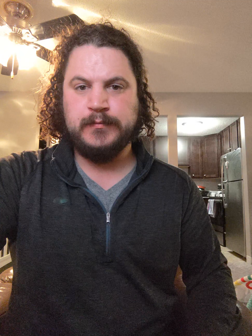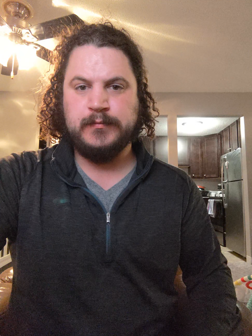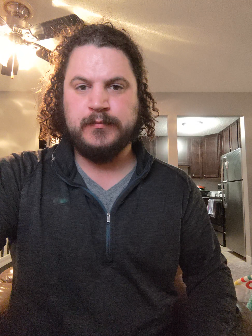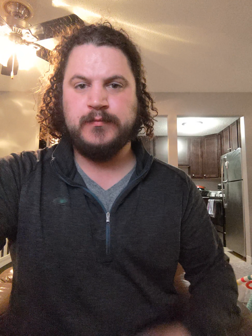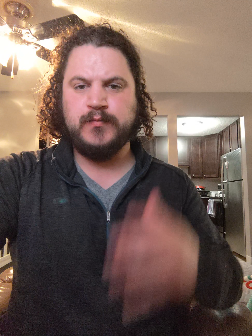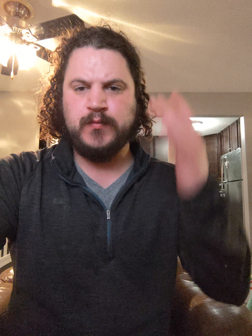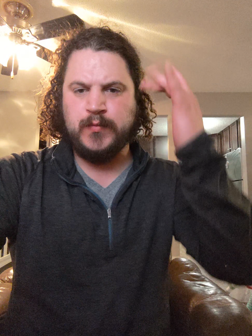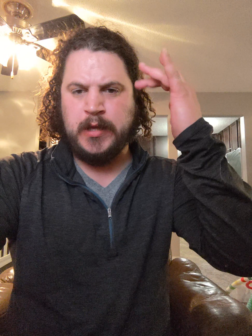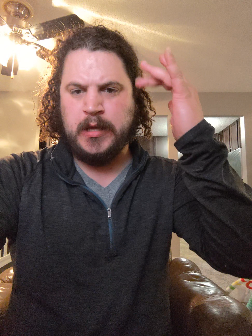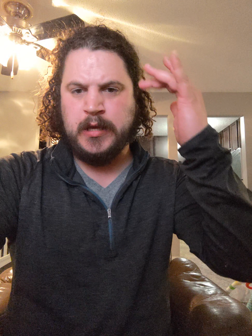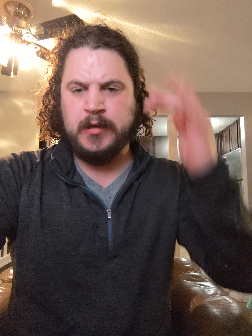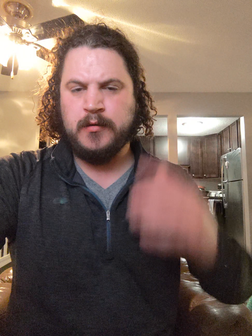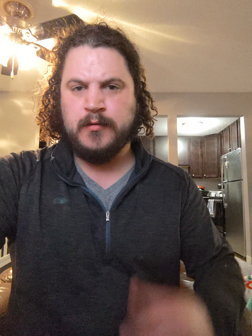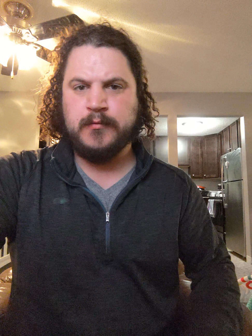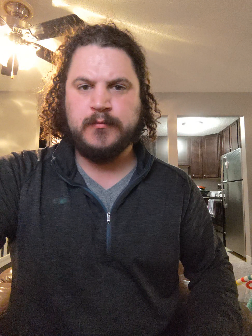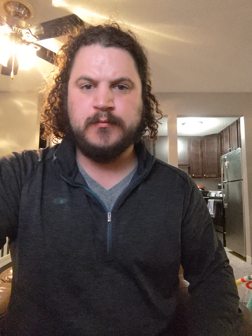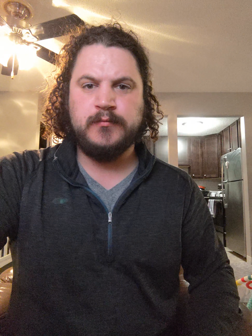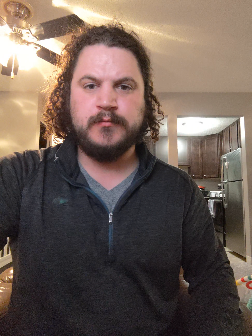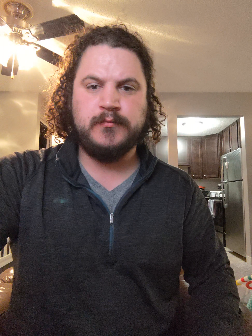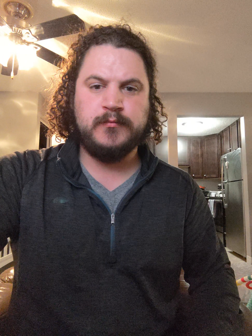why